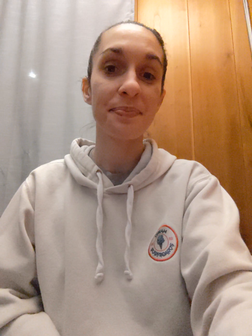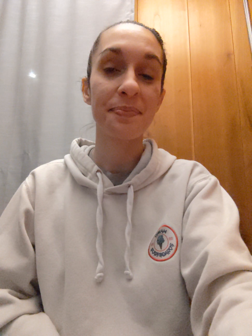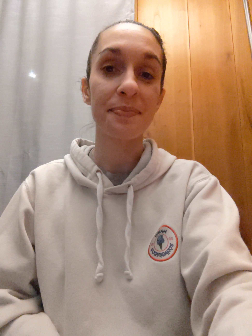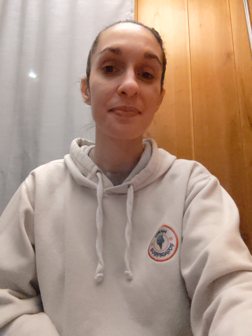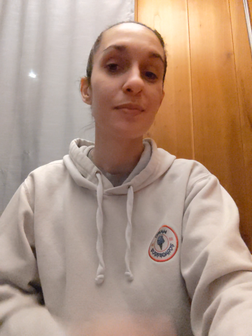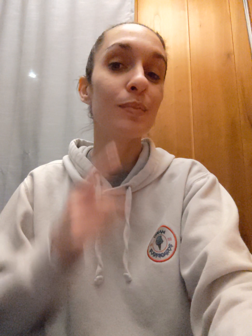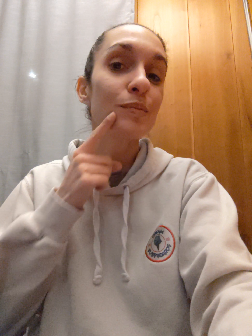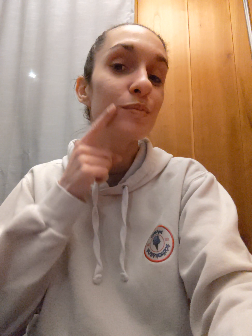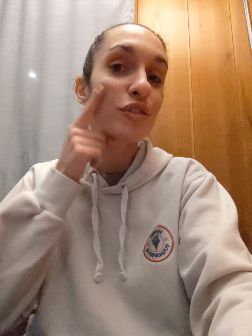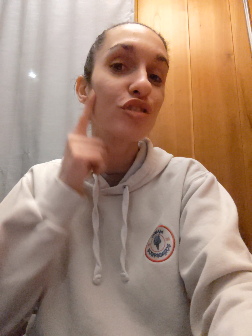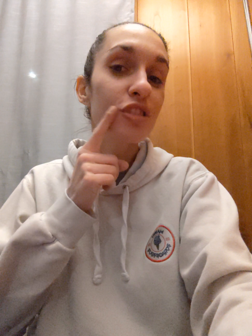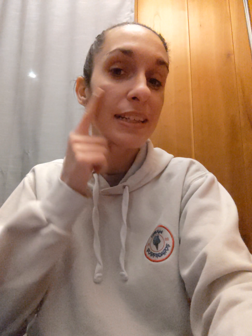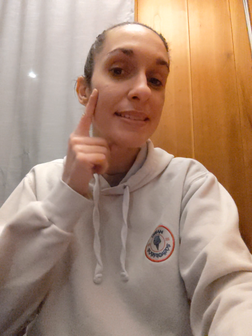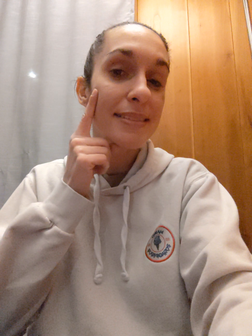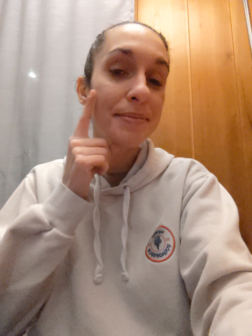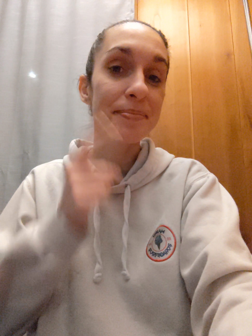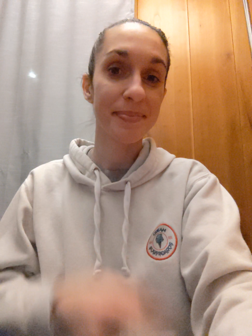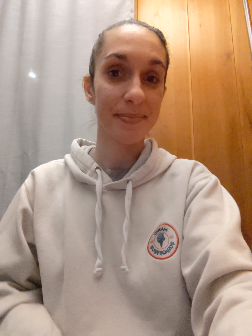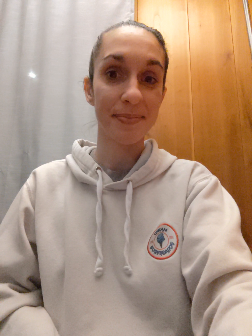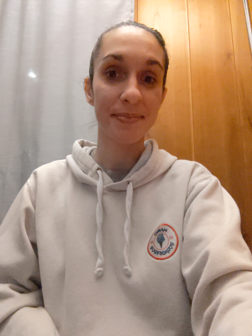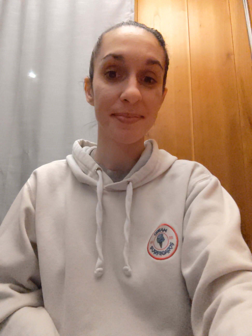cheek